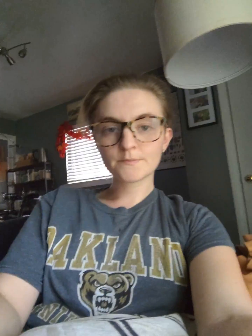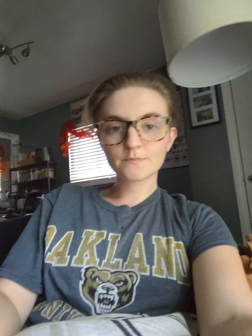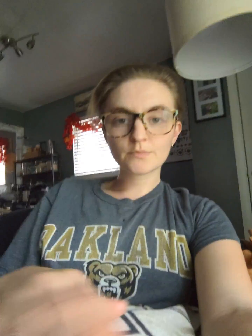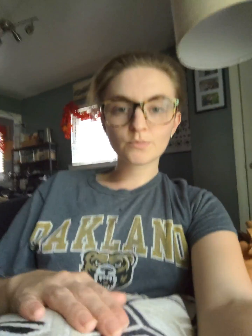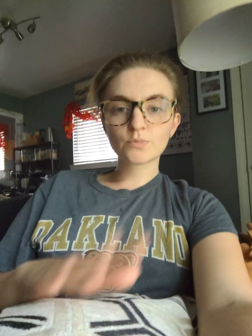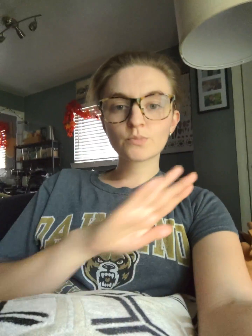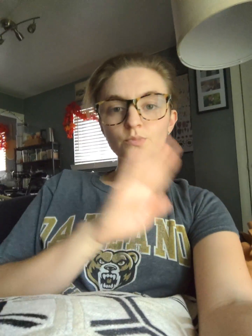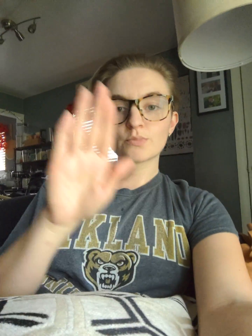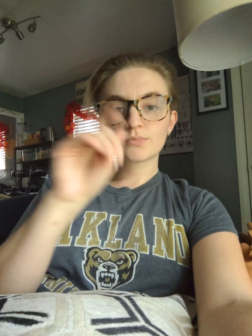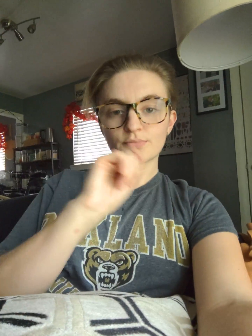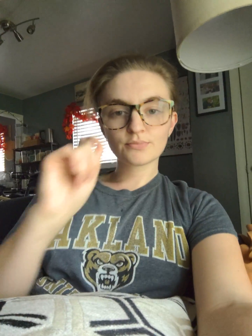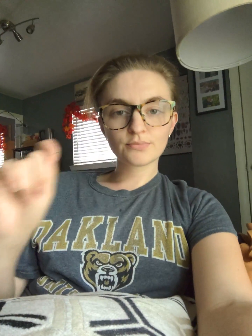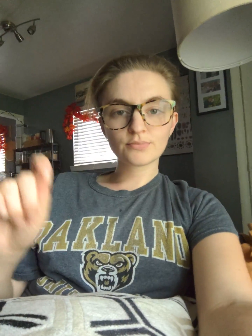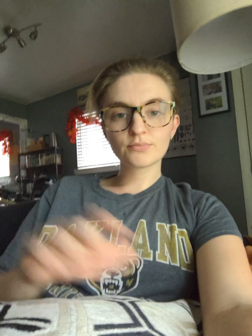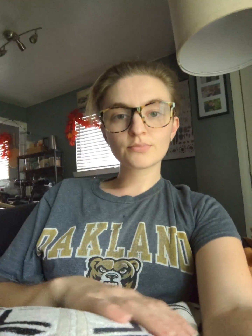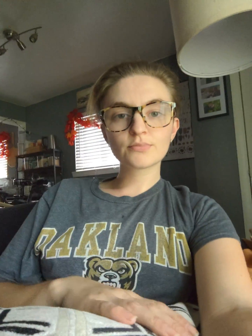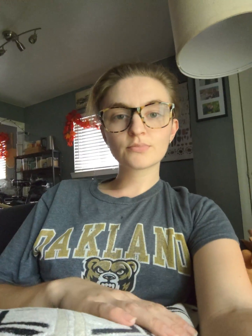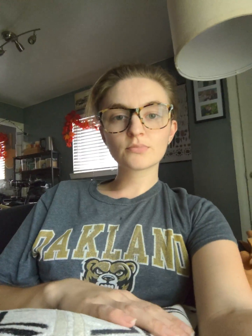chalk